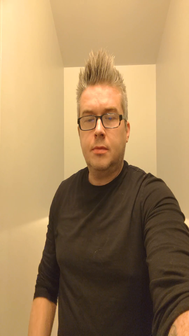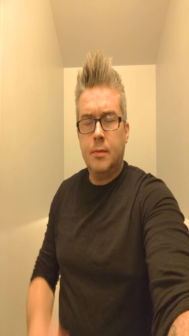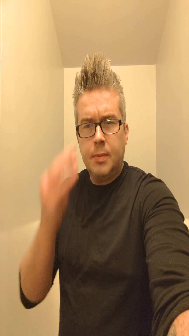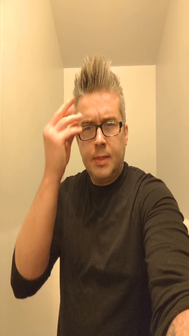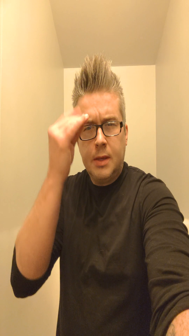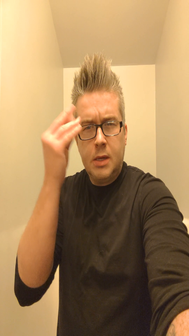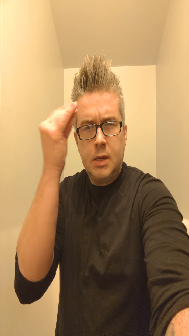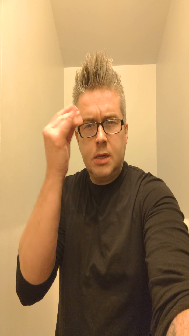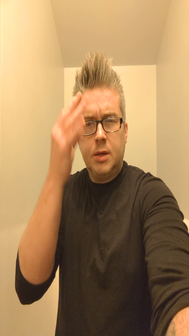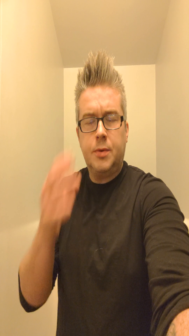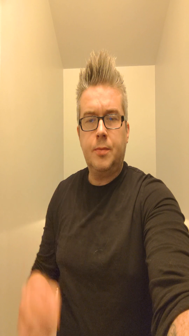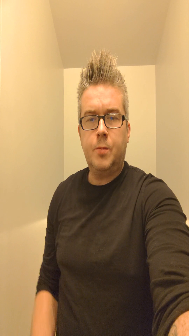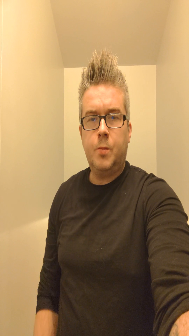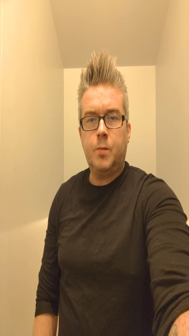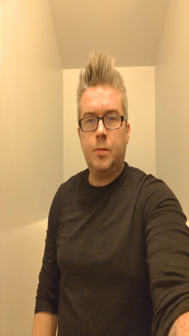think